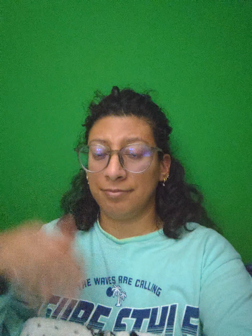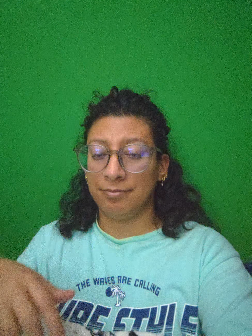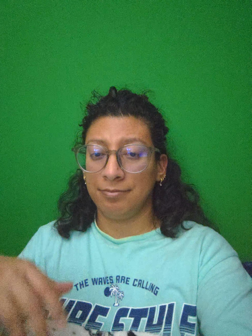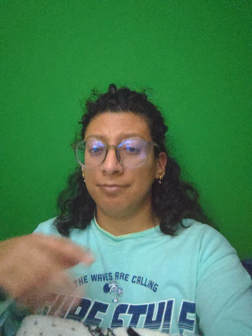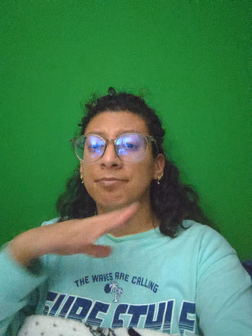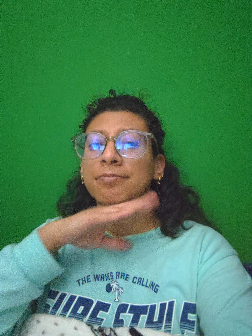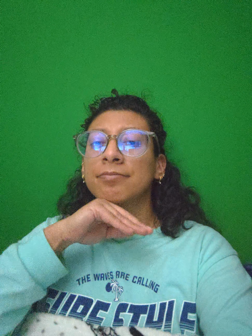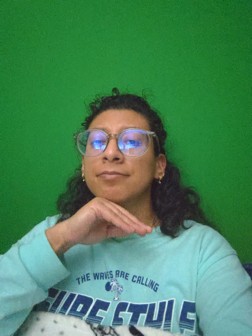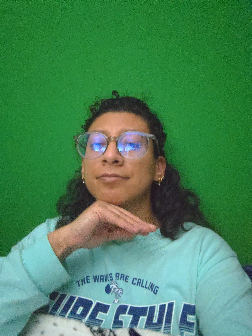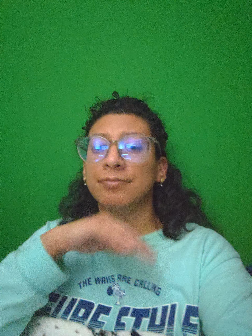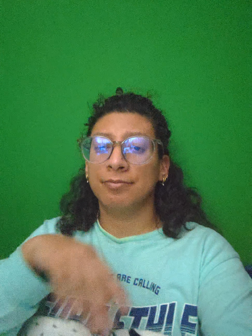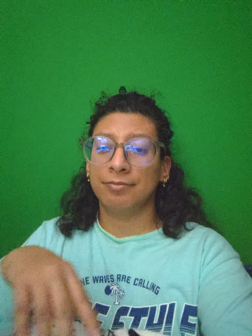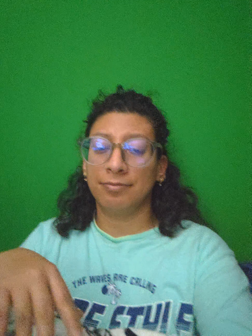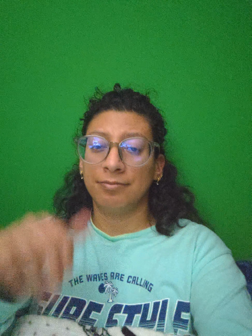pig